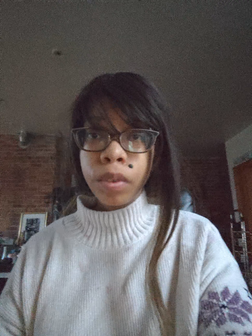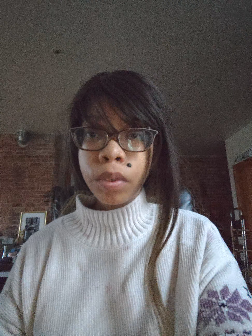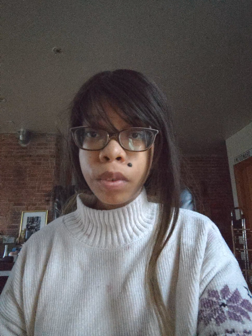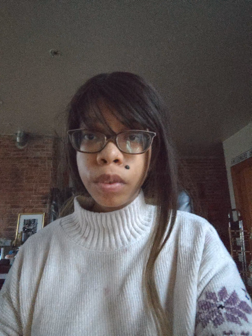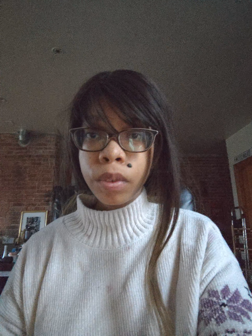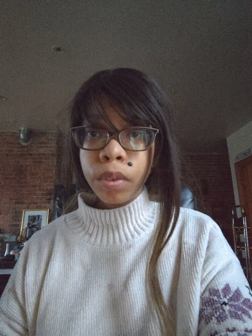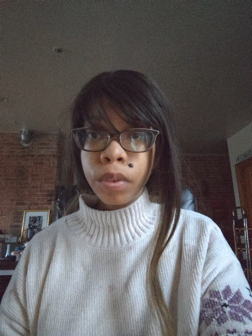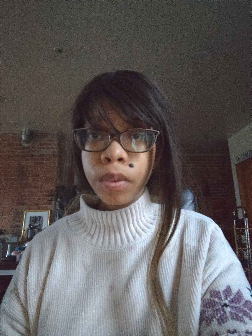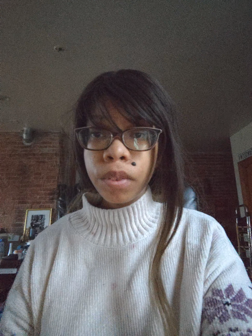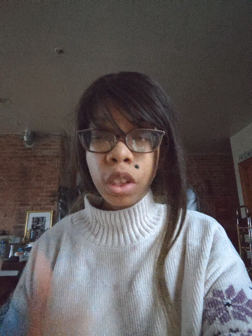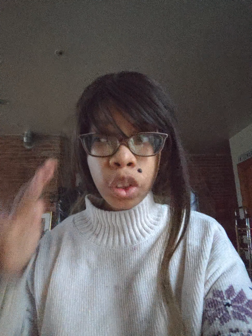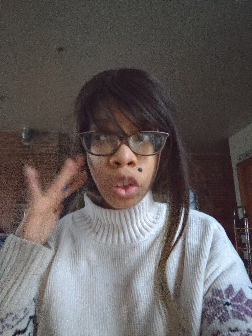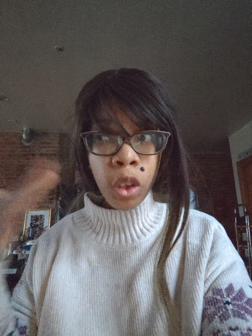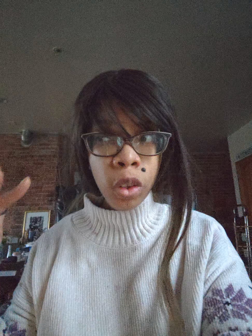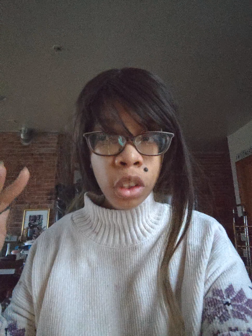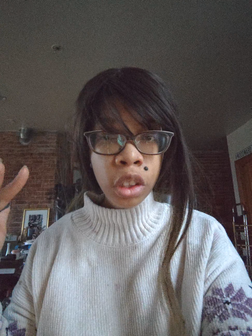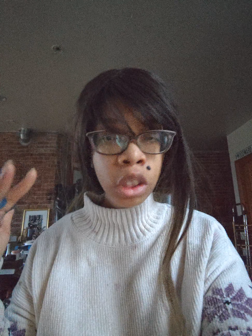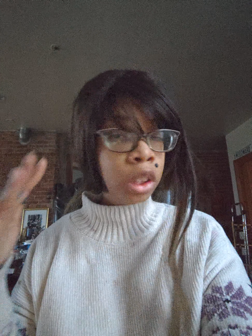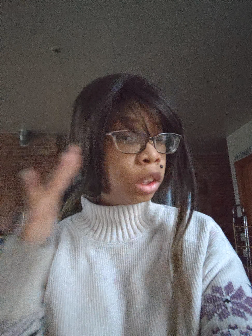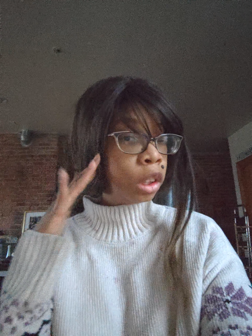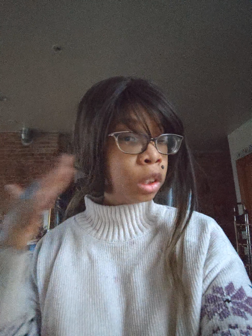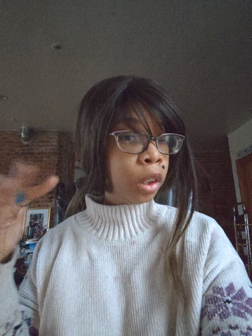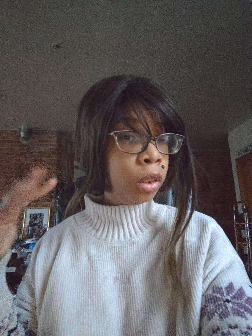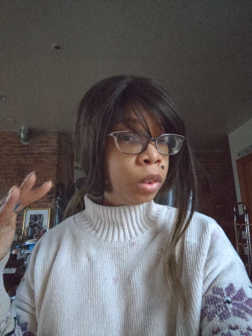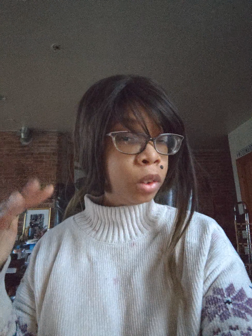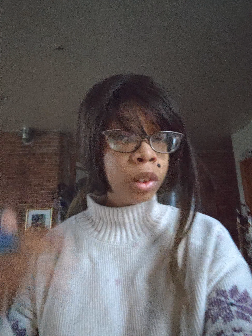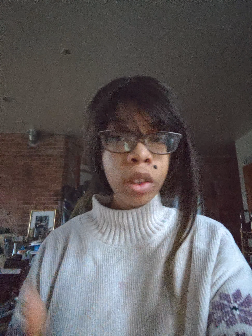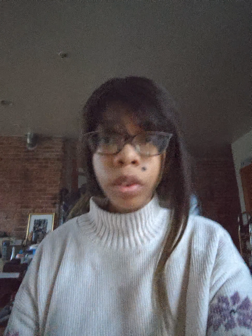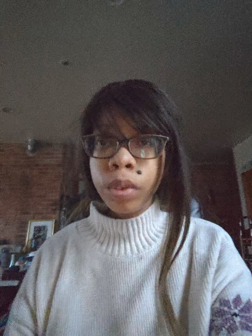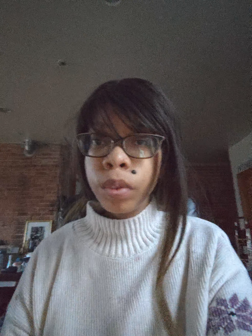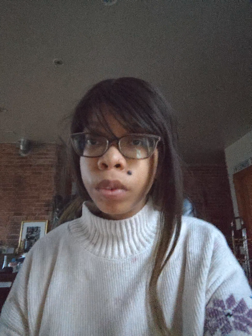noisy